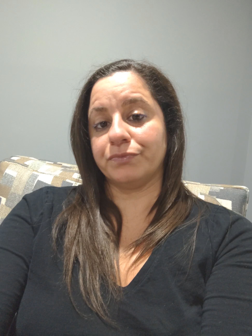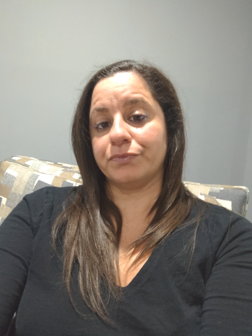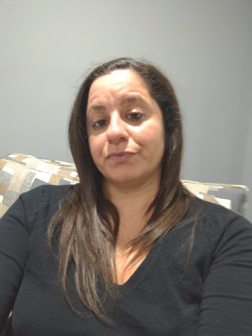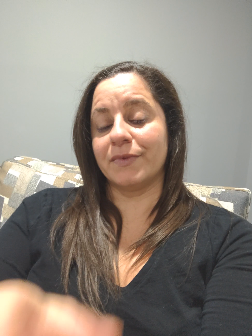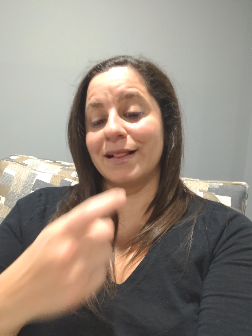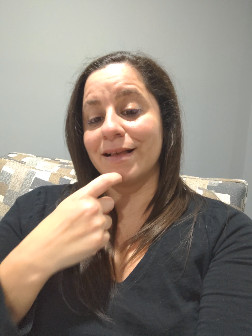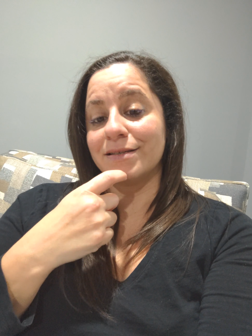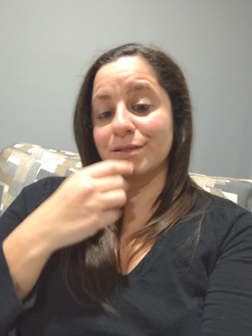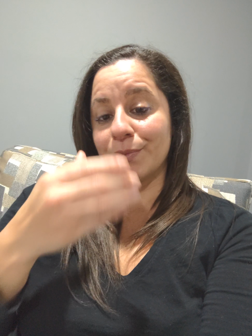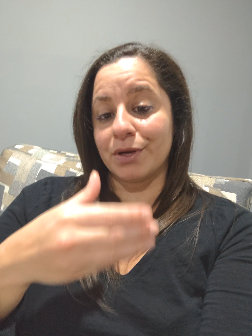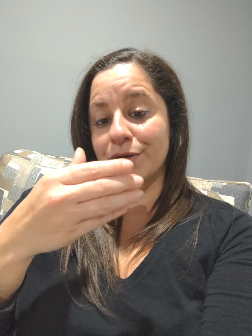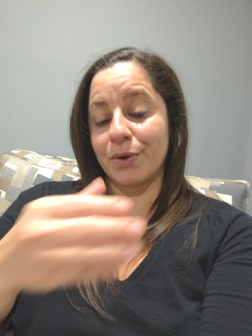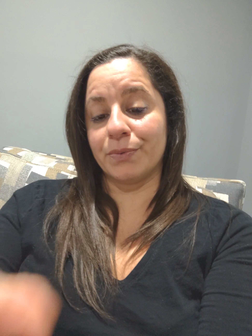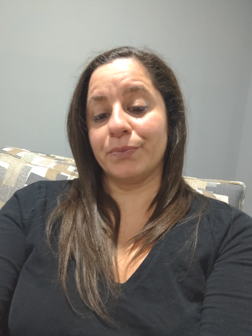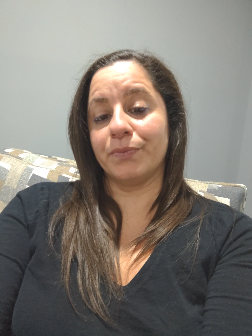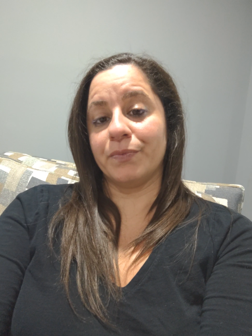window